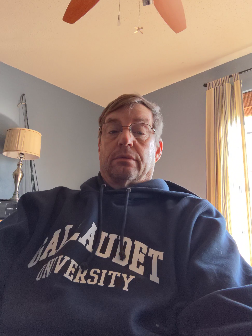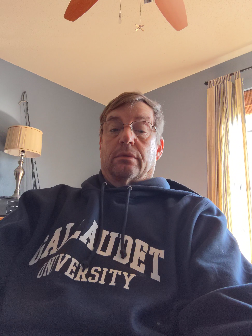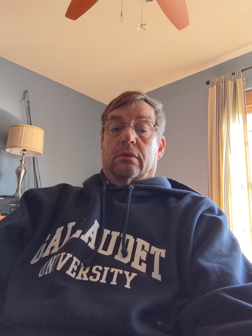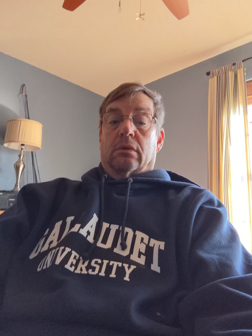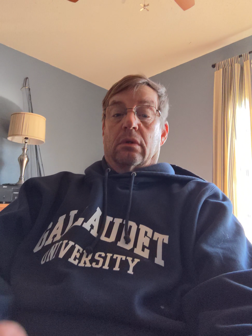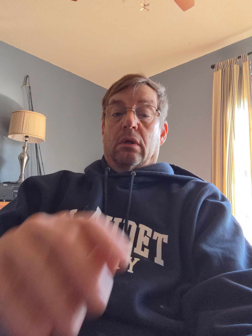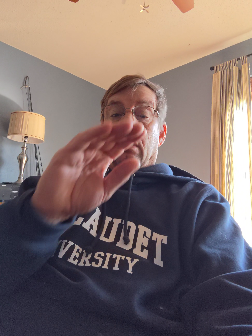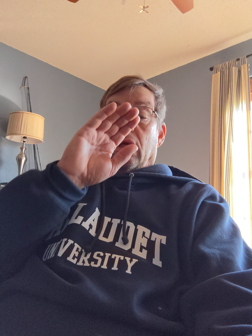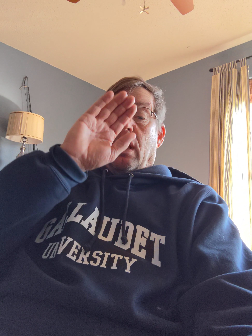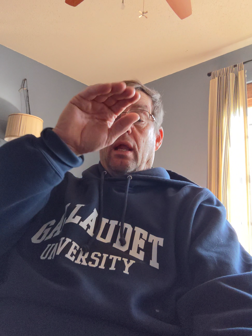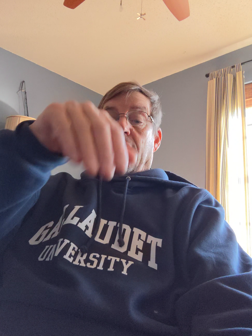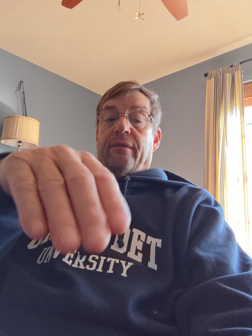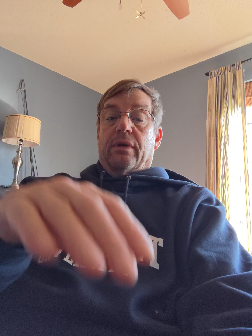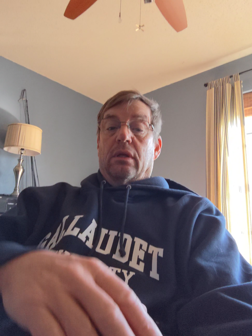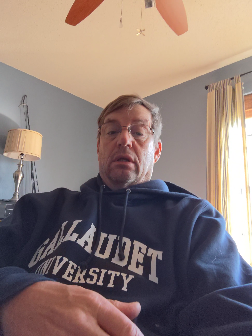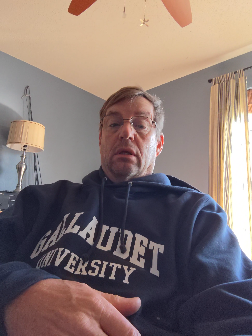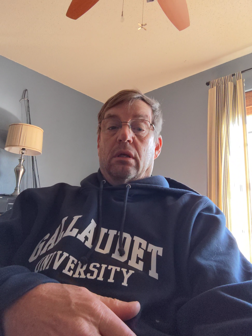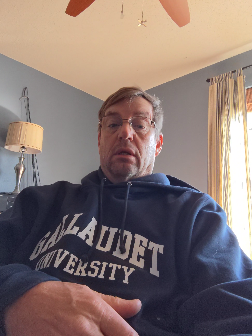elephant